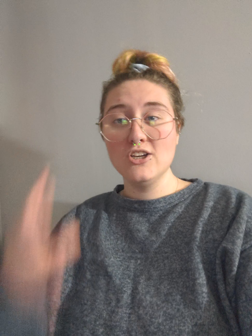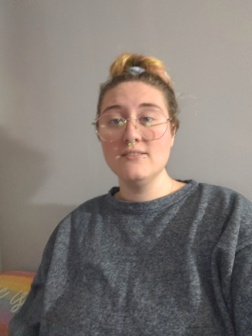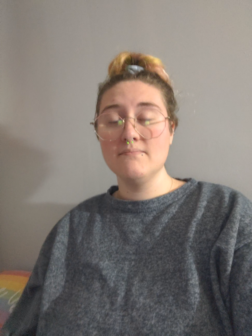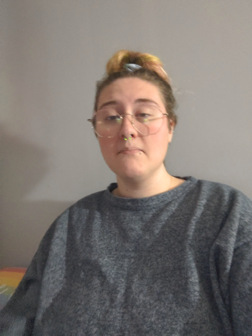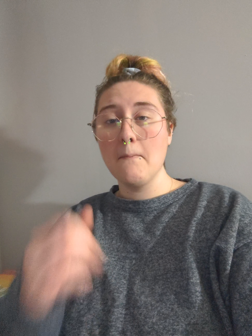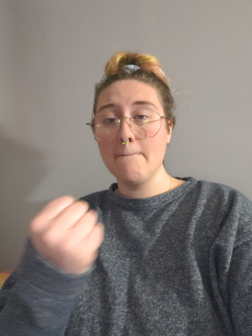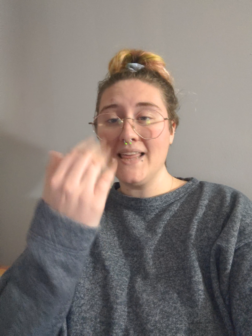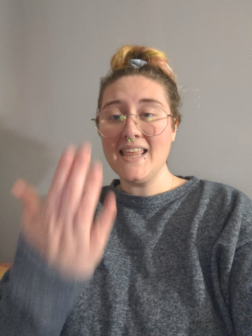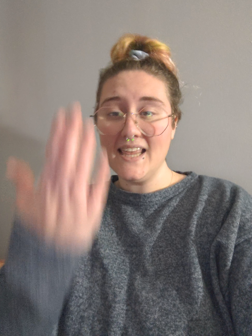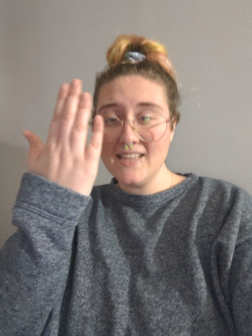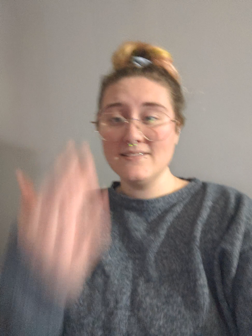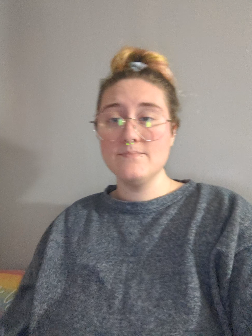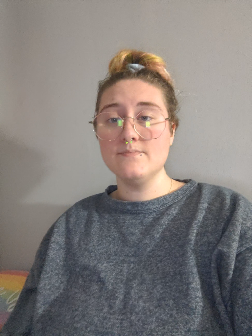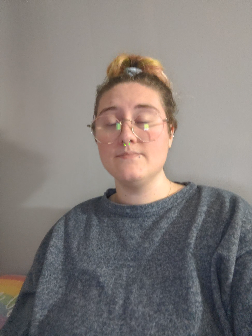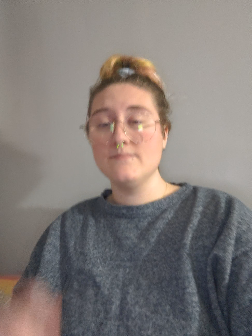mitten